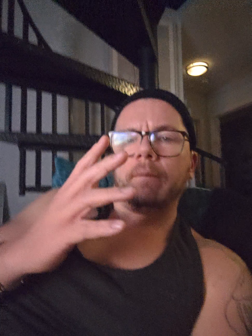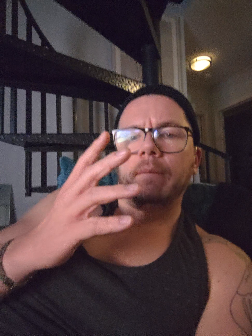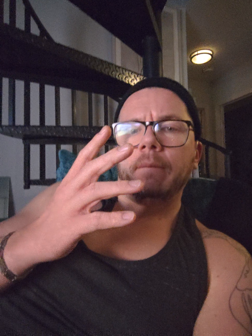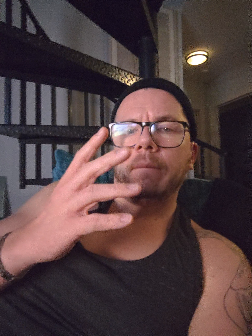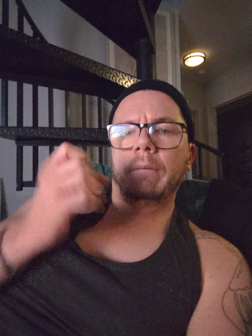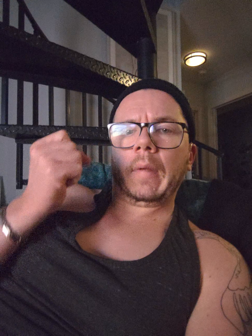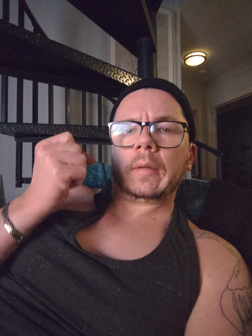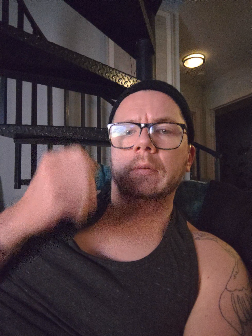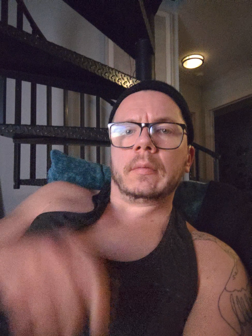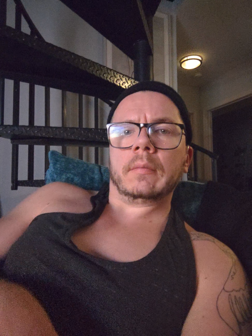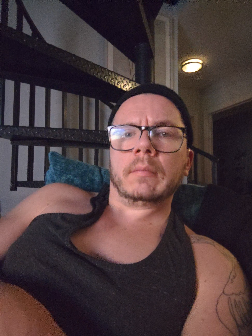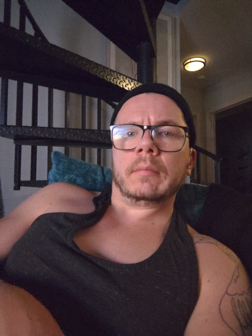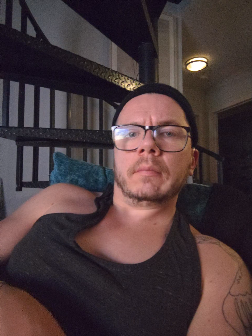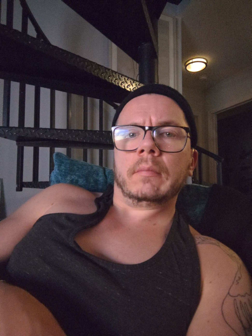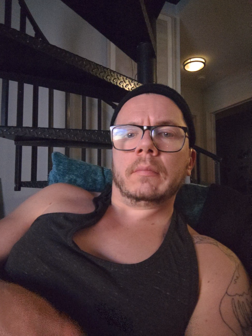fast